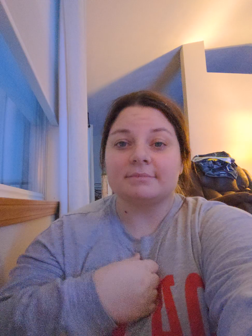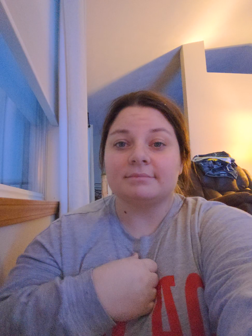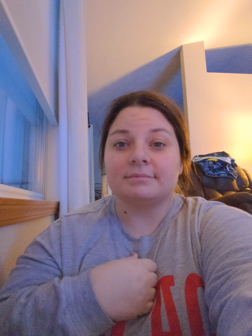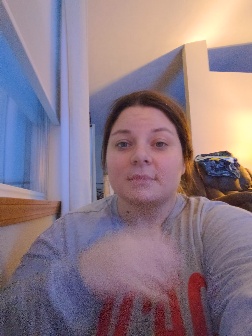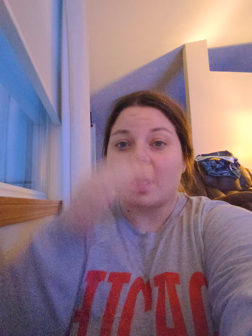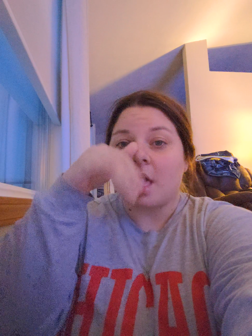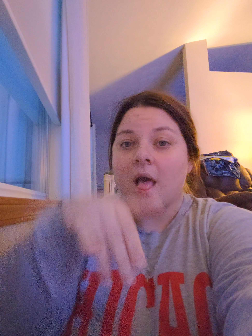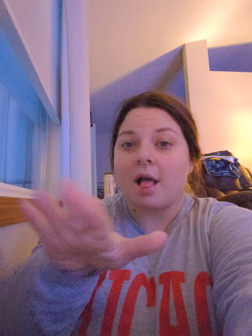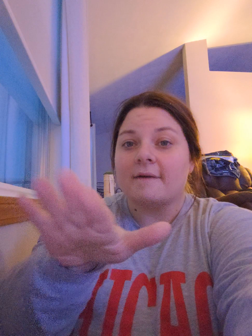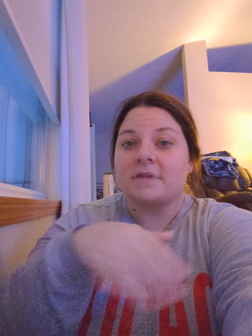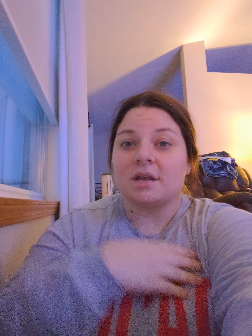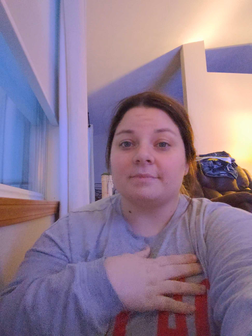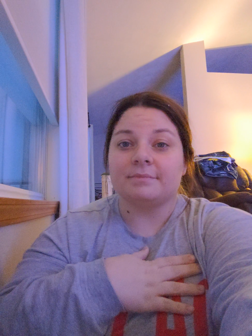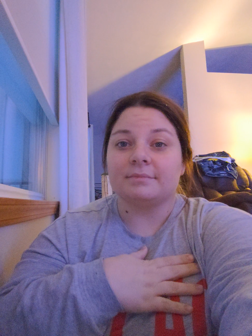elephant